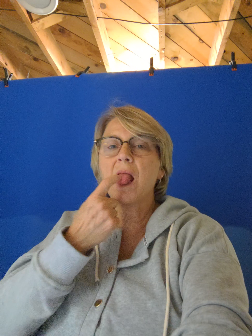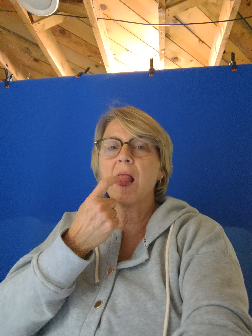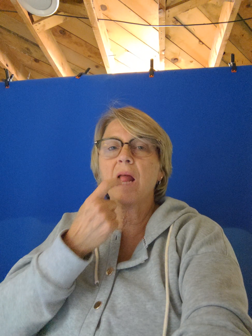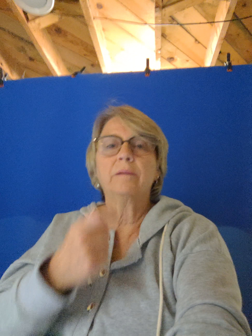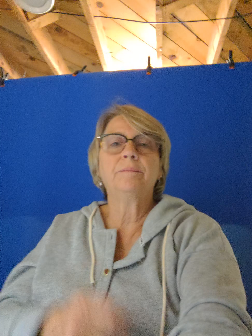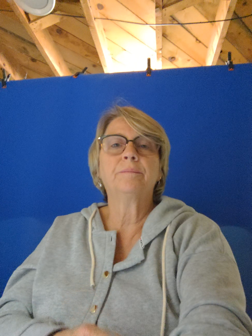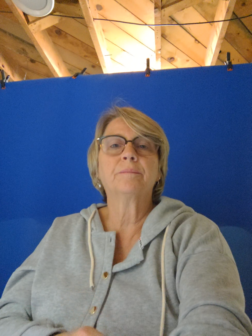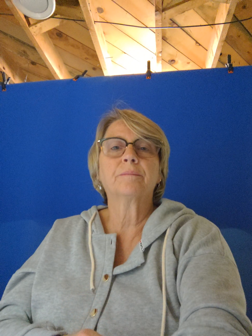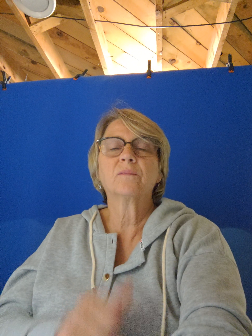tongue